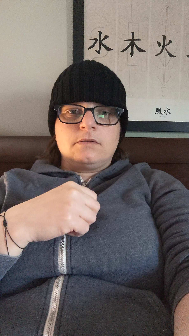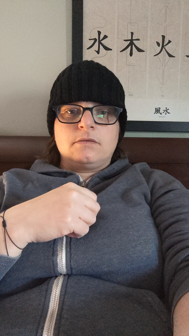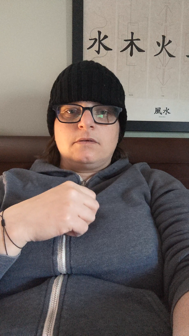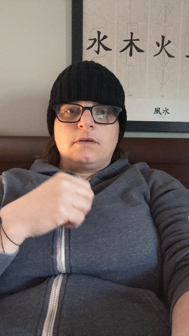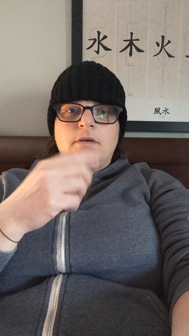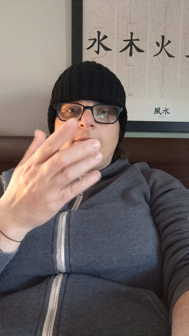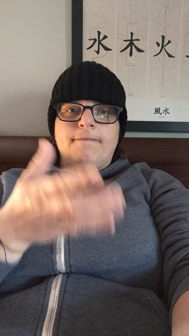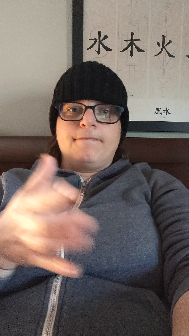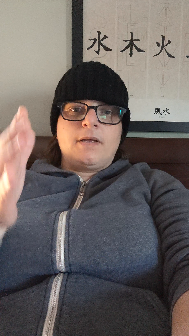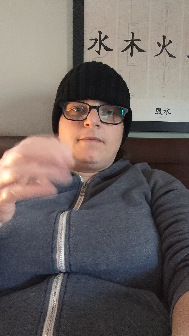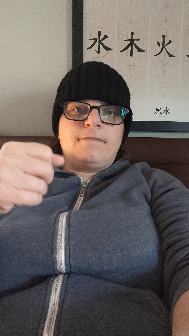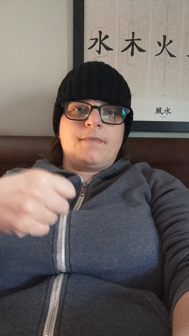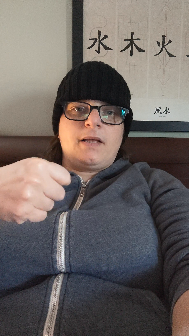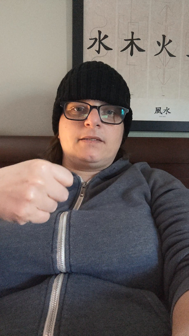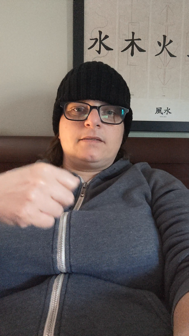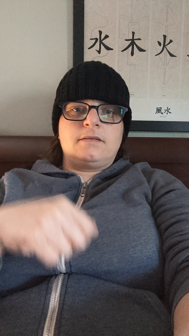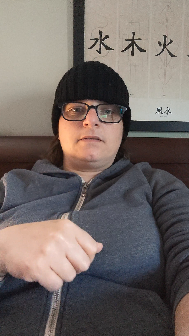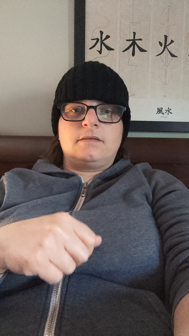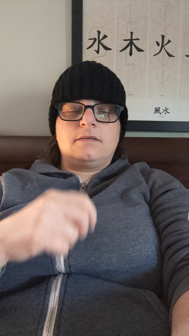basket